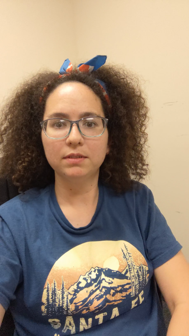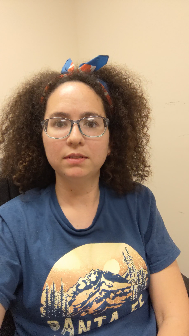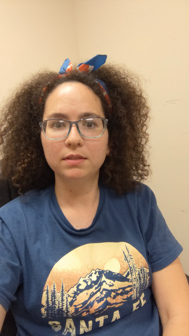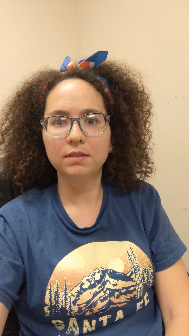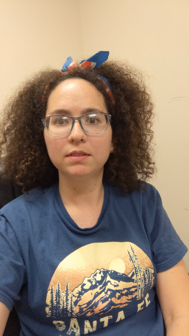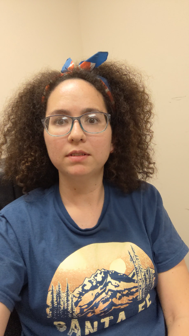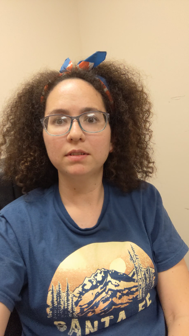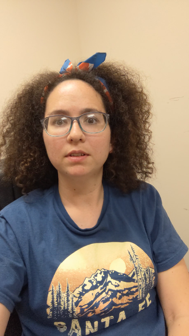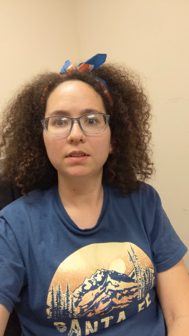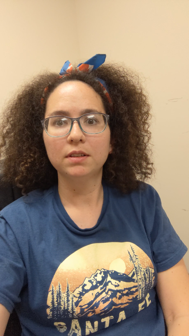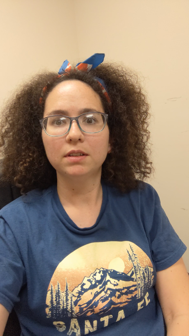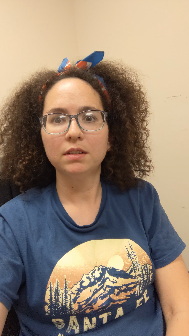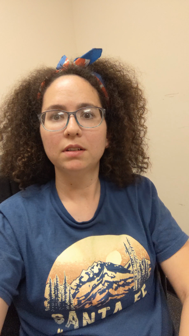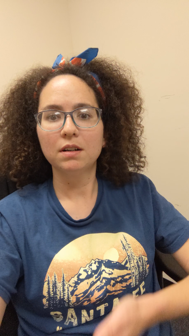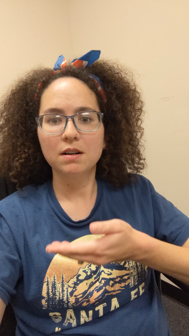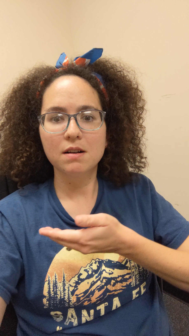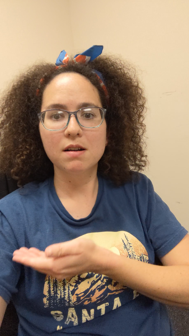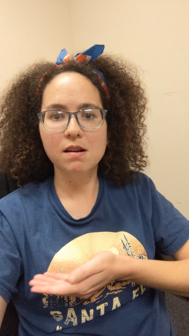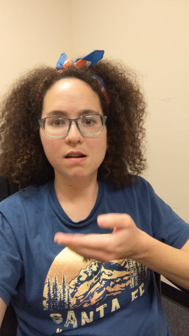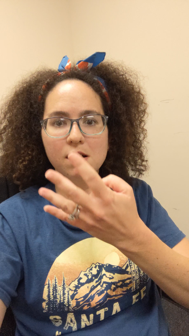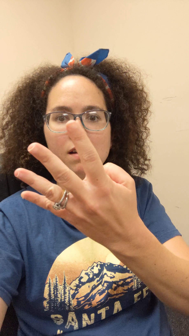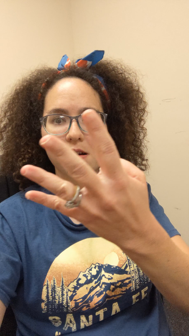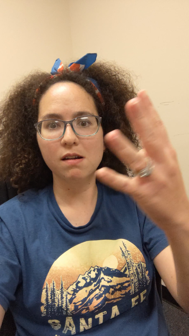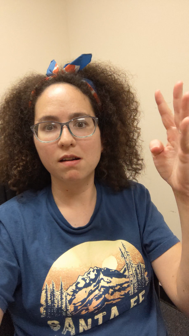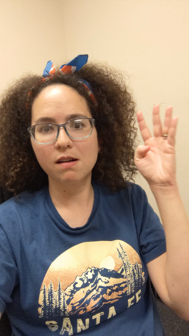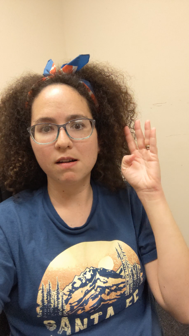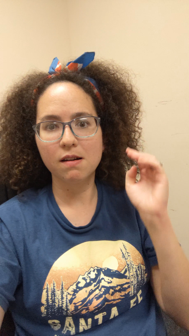crib